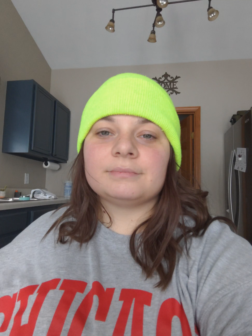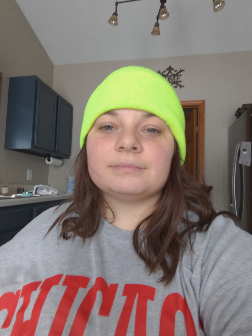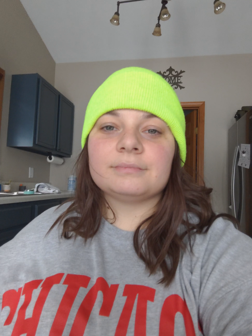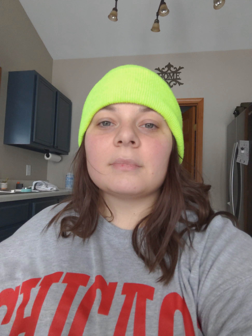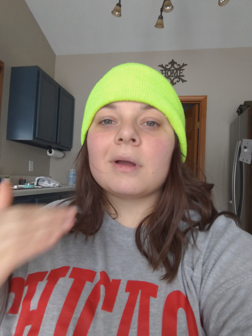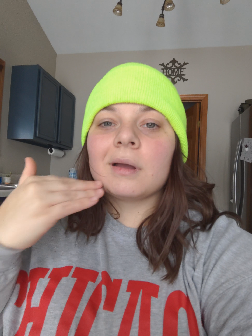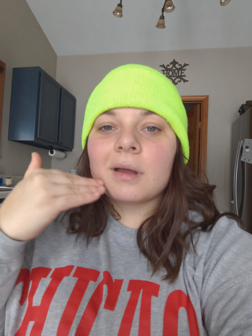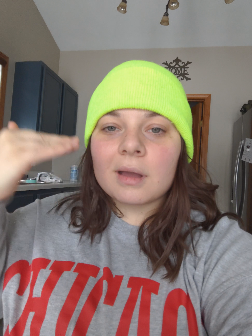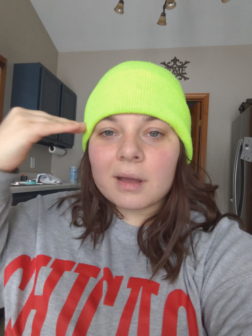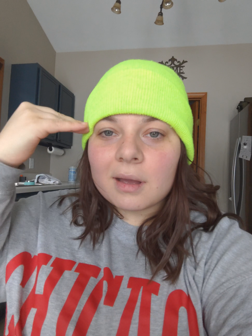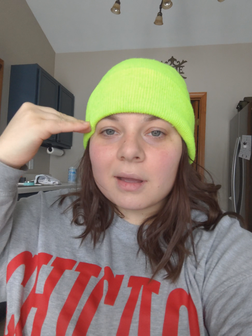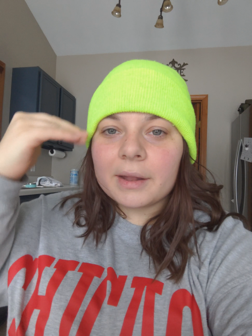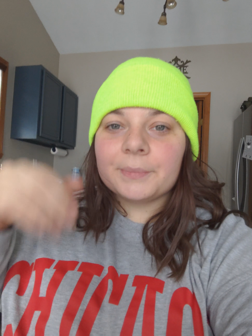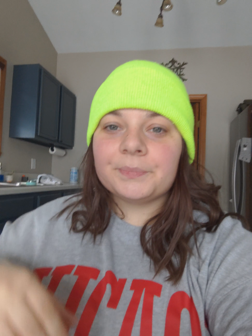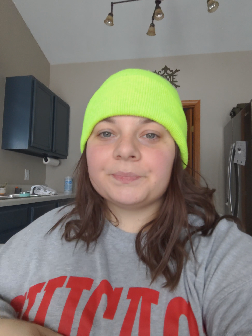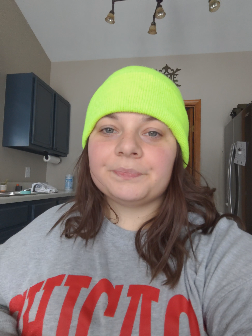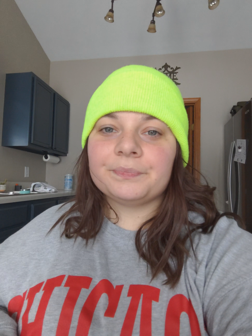head